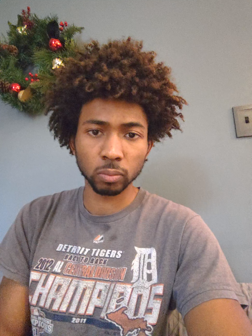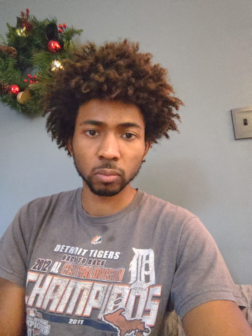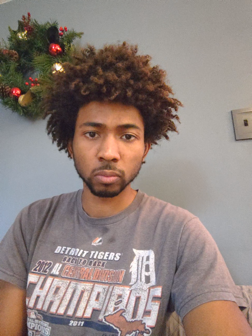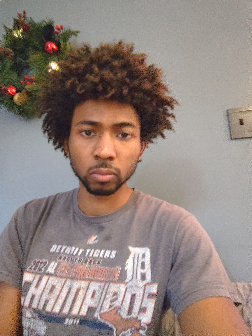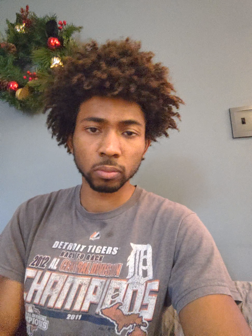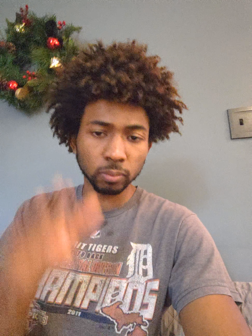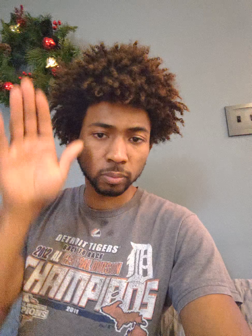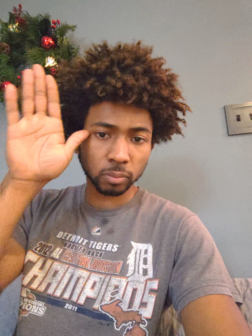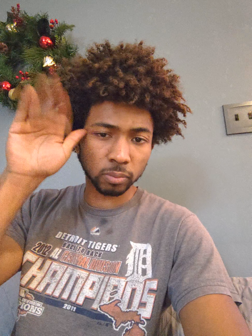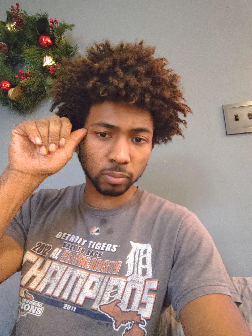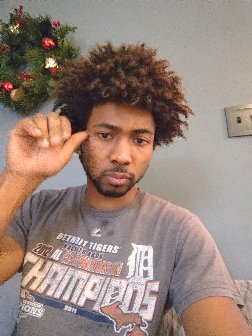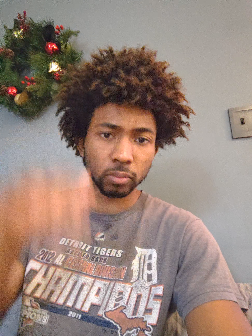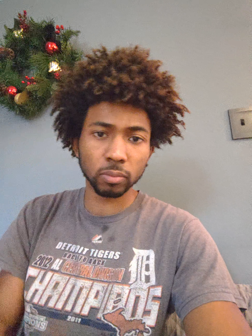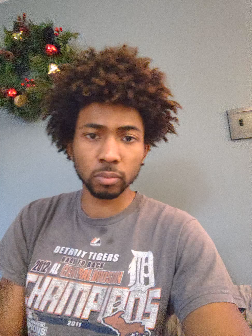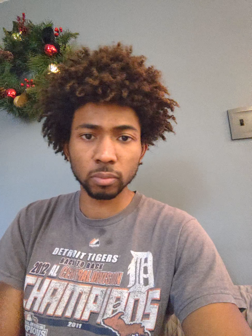donkey